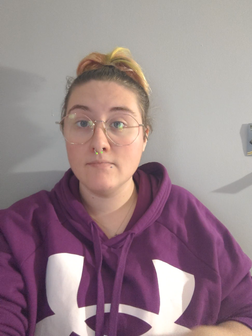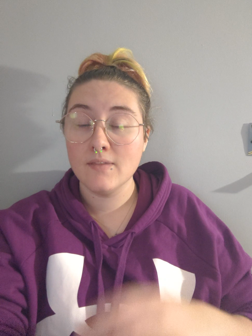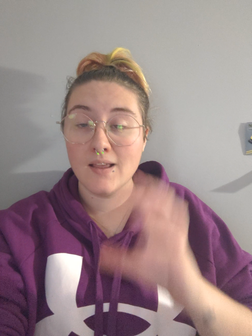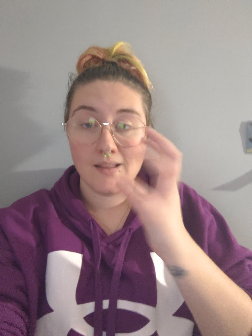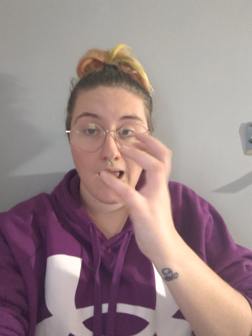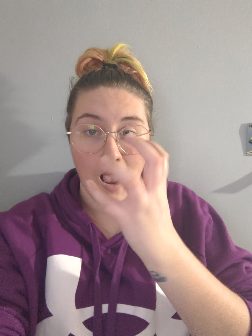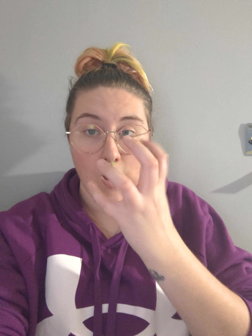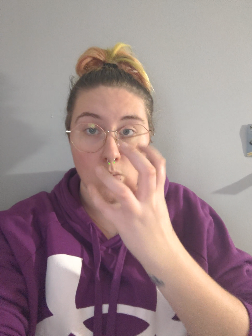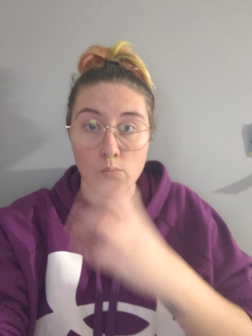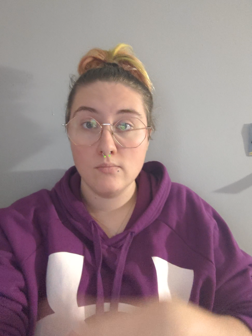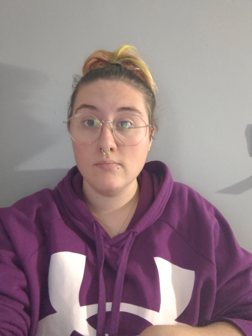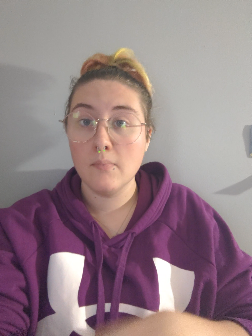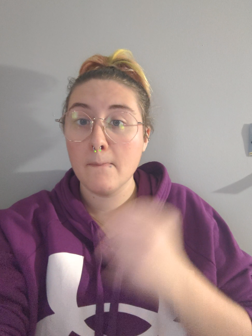clown